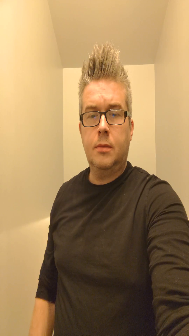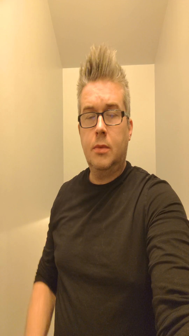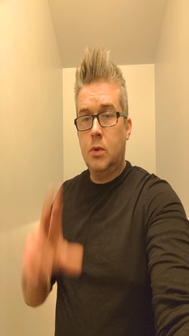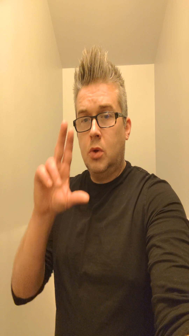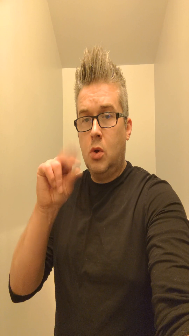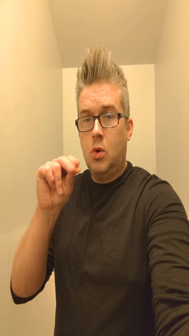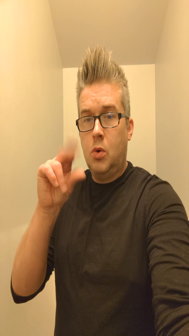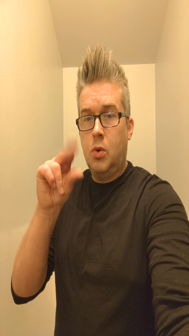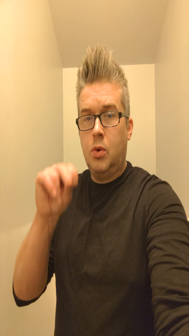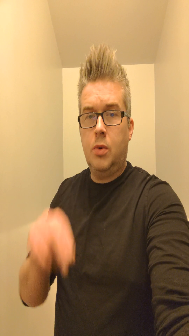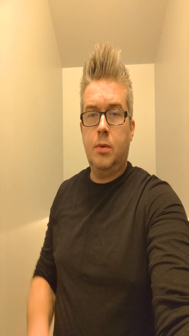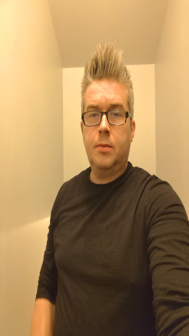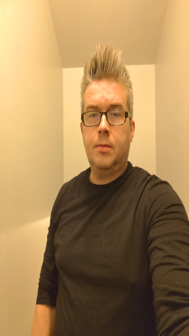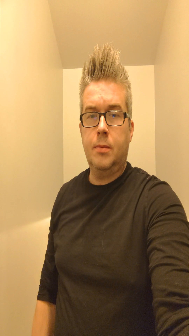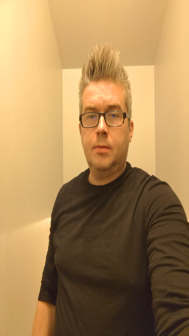no